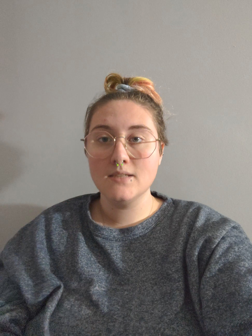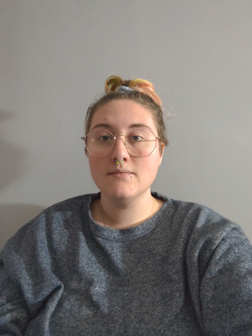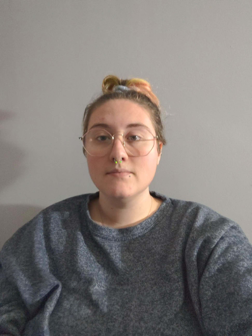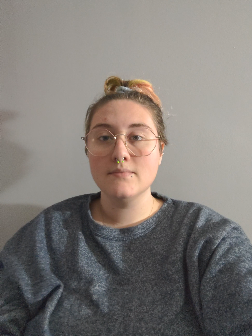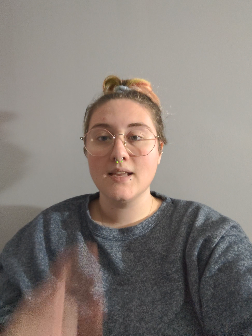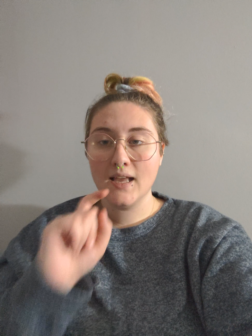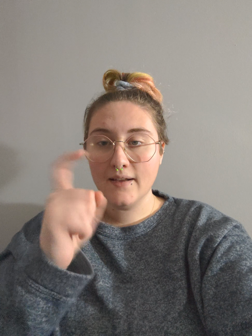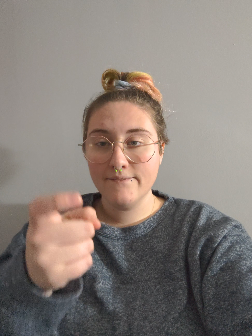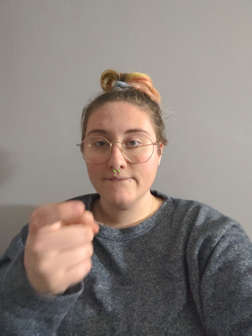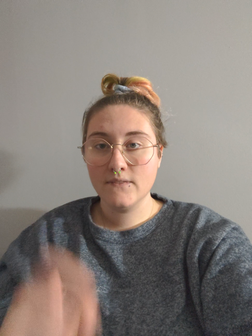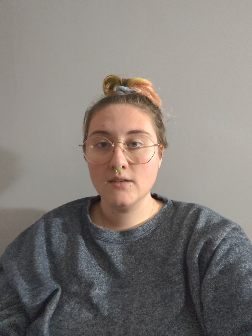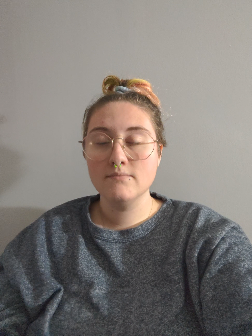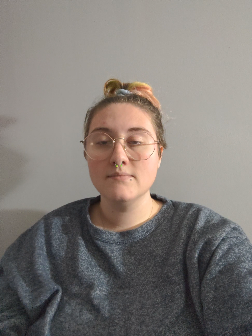gift